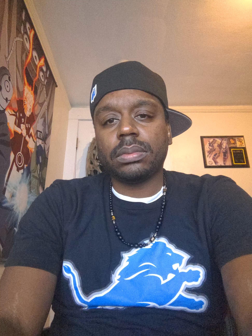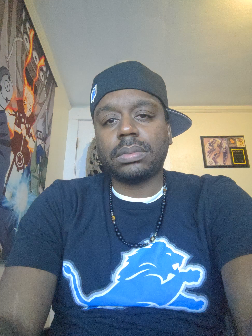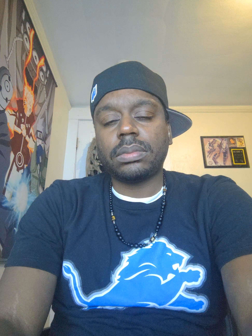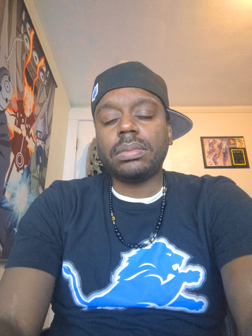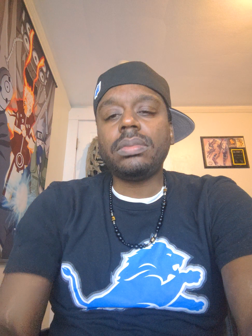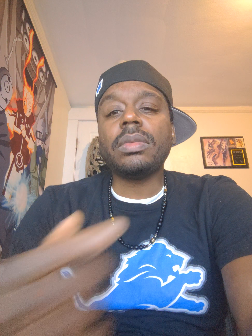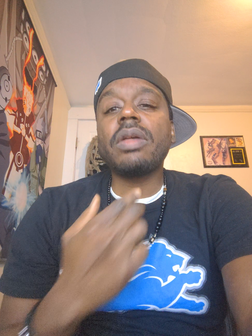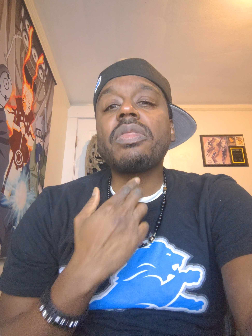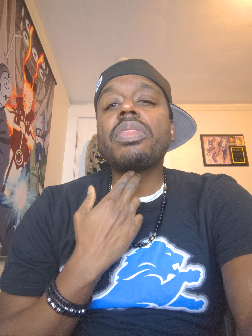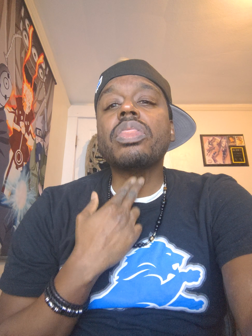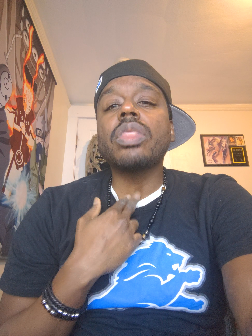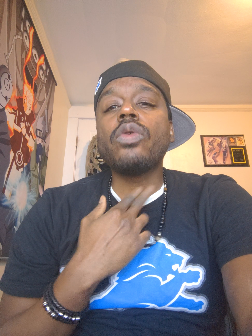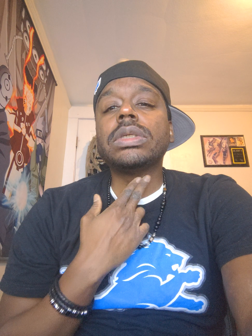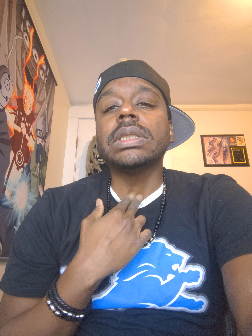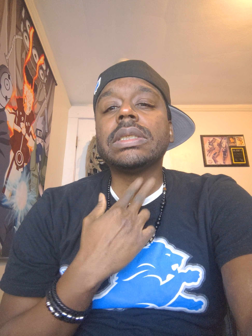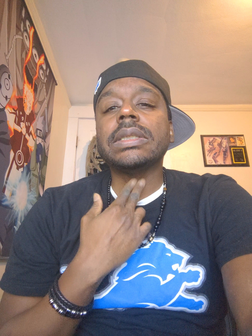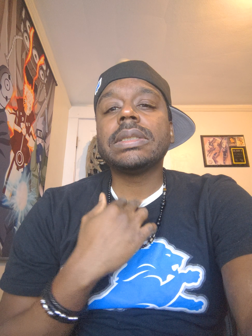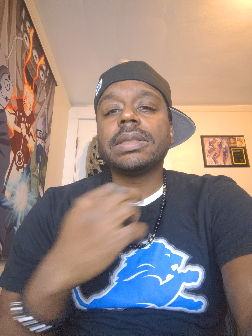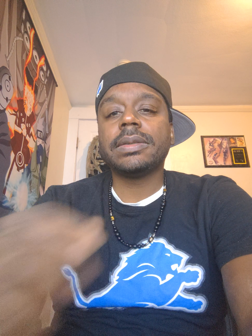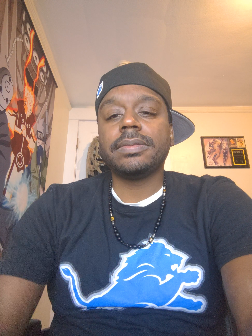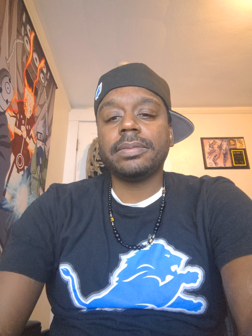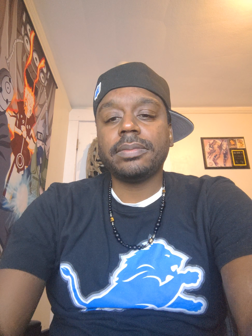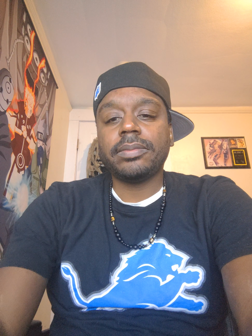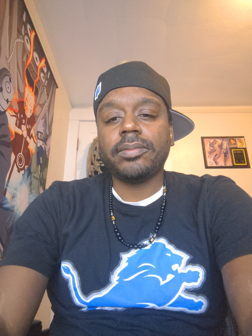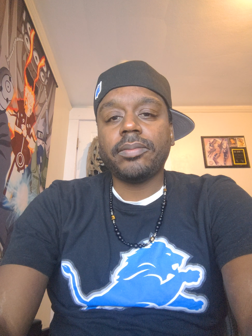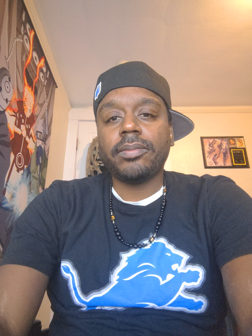thirsty